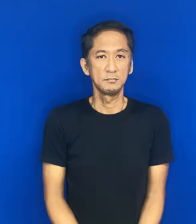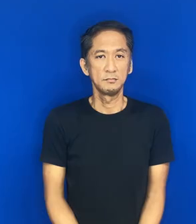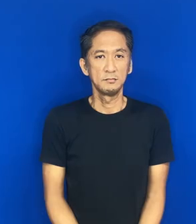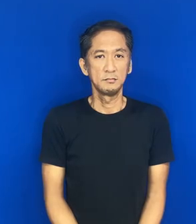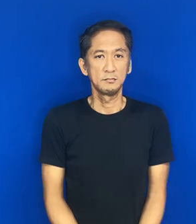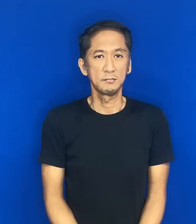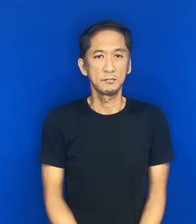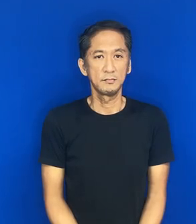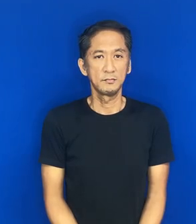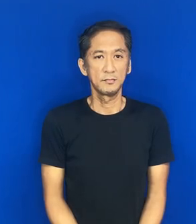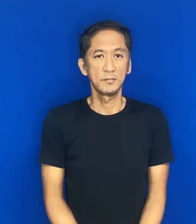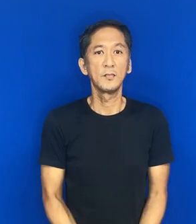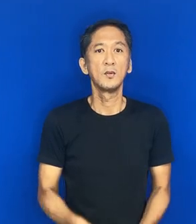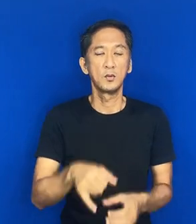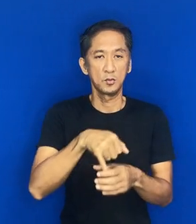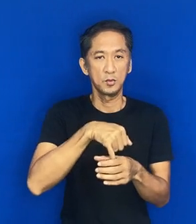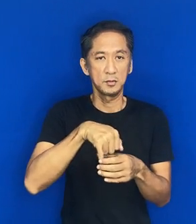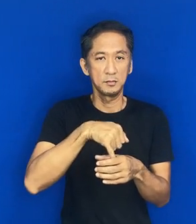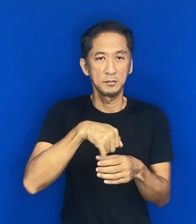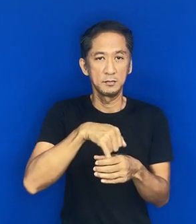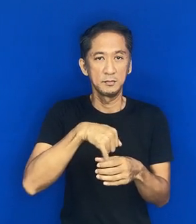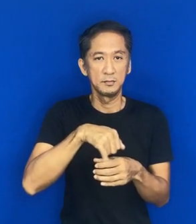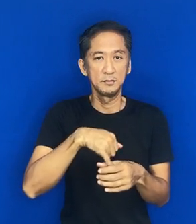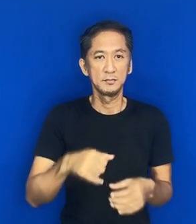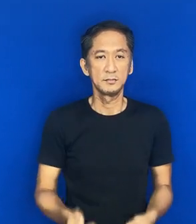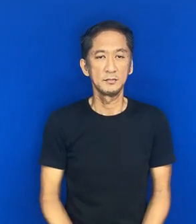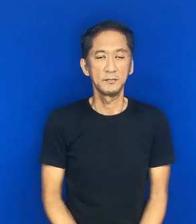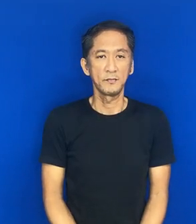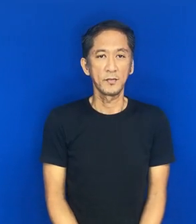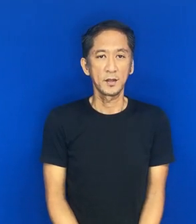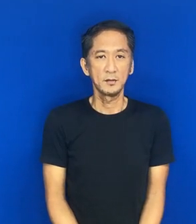juice